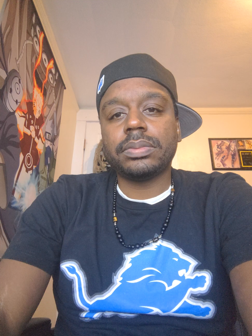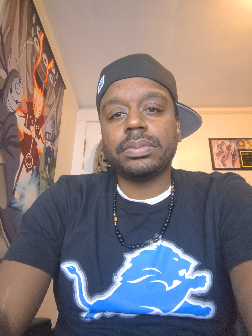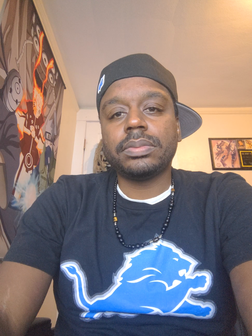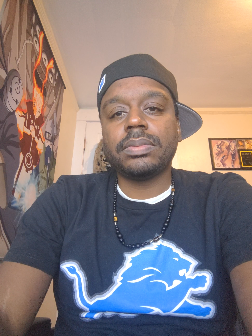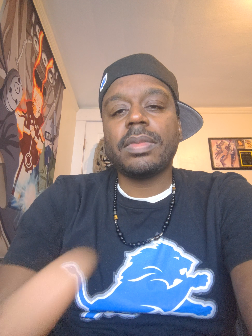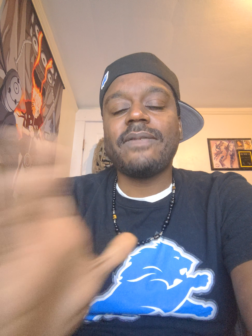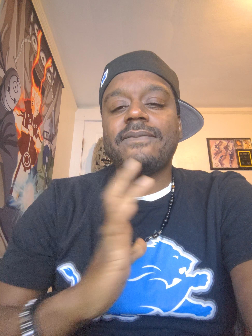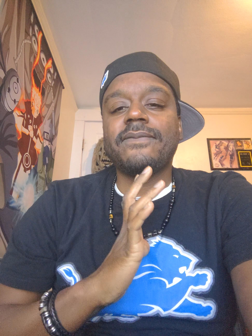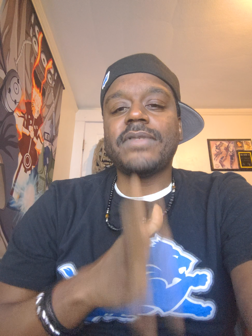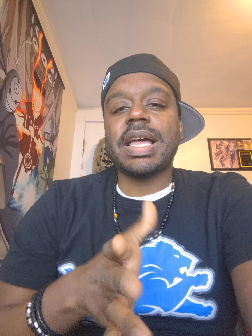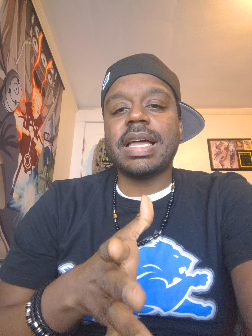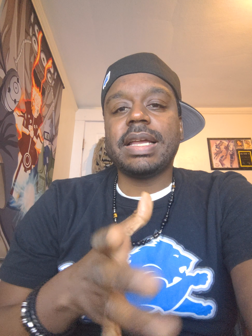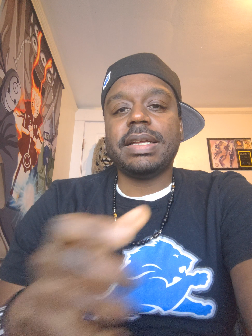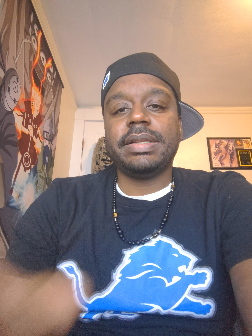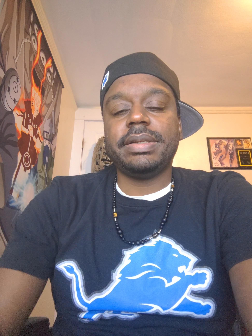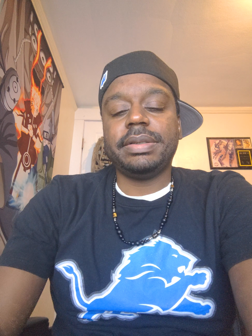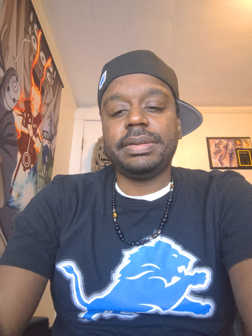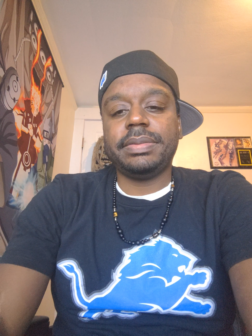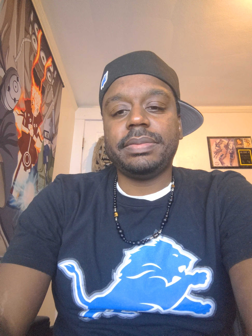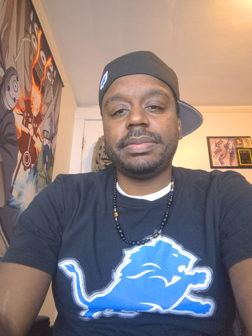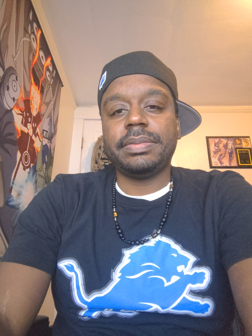fine